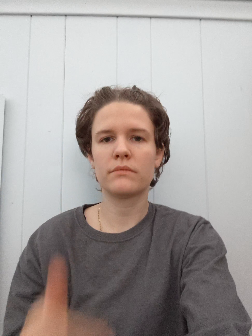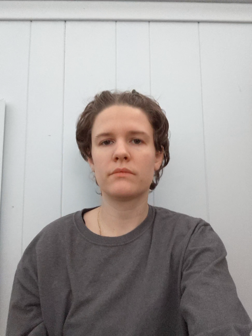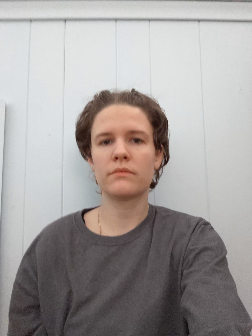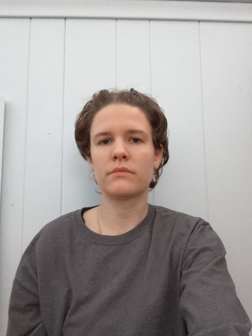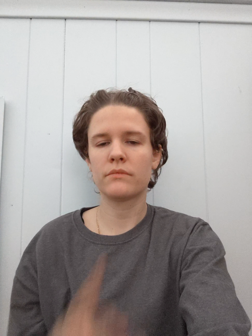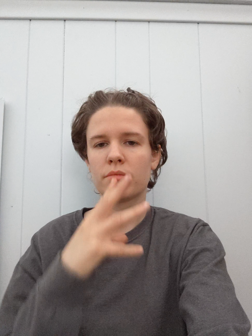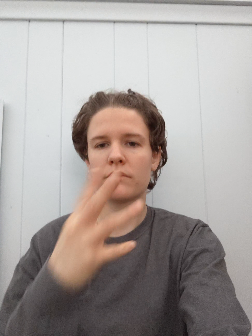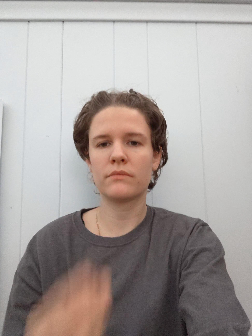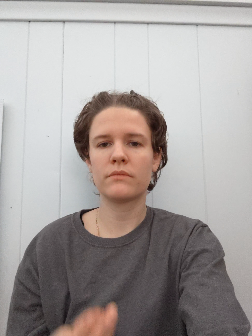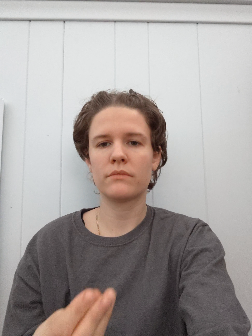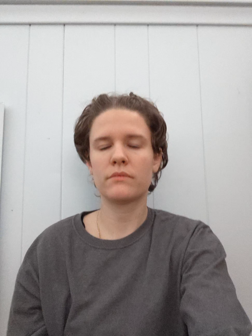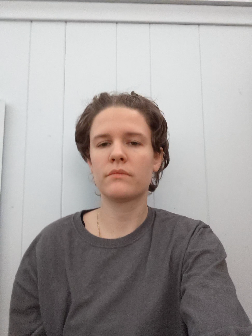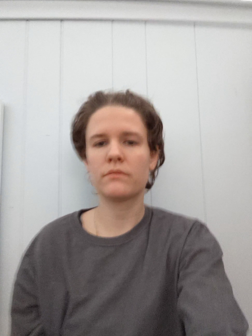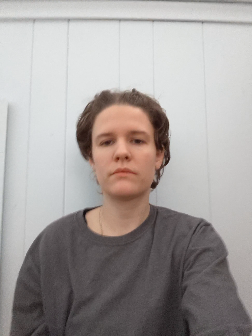wet